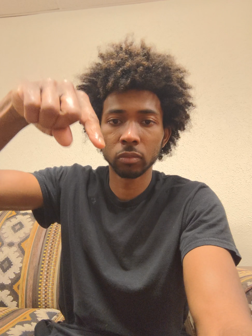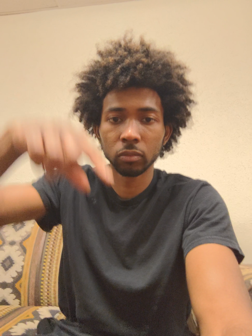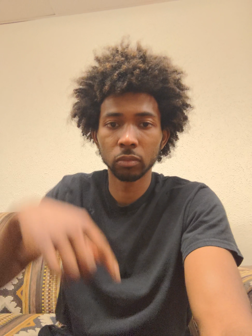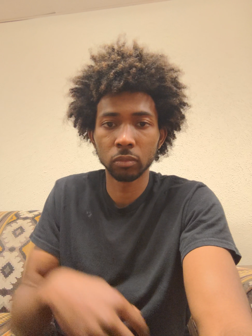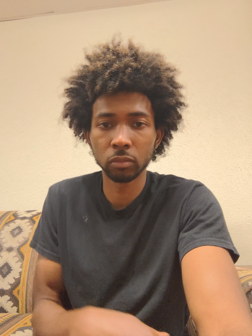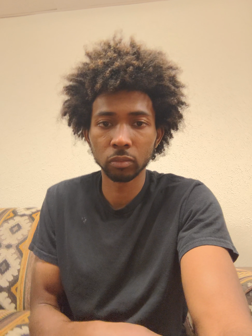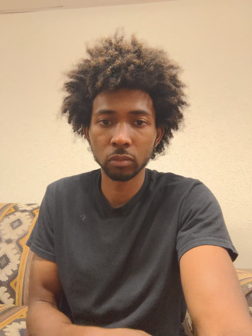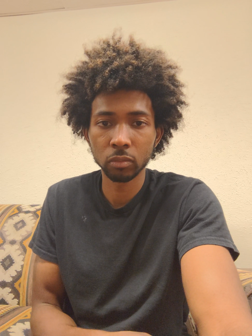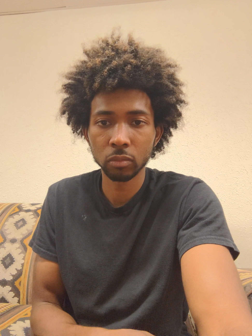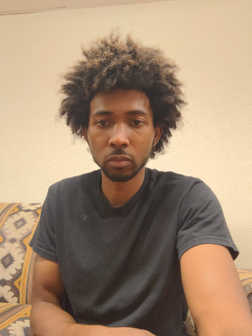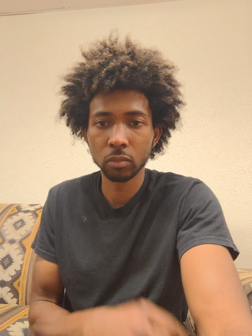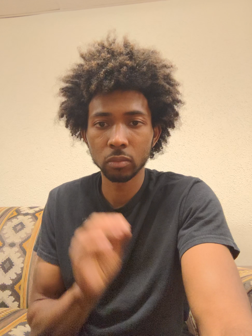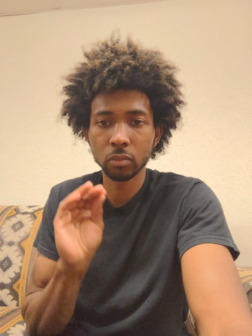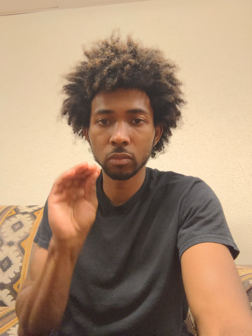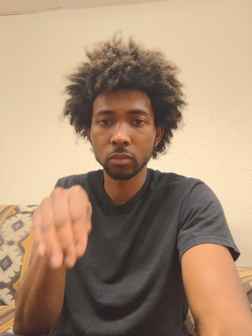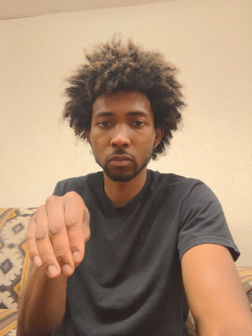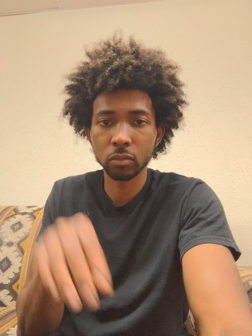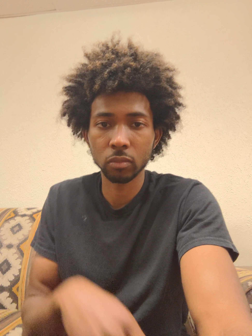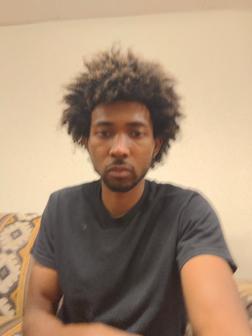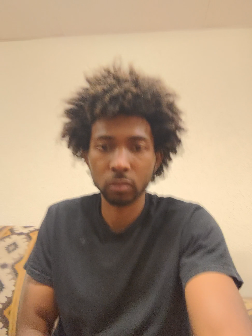put